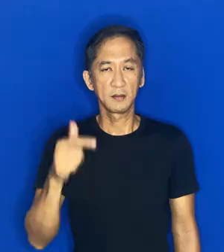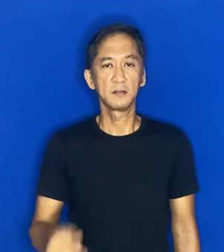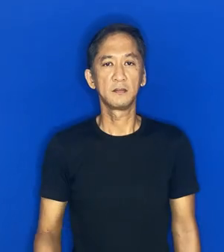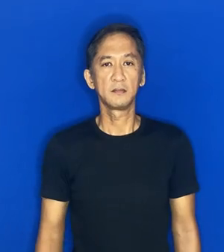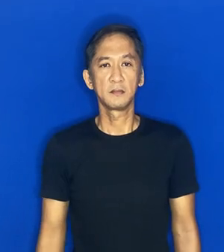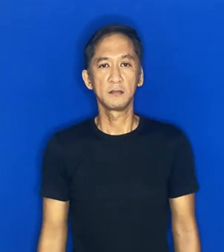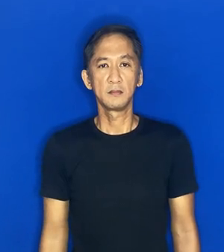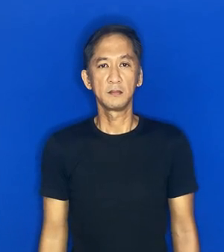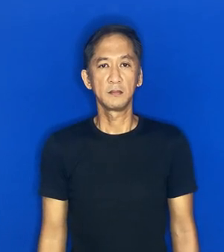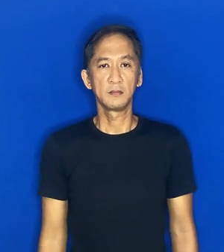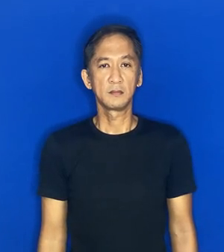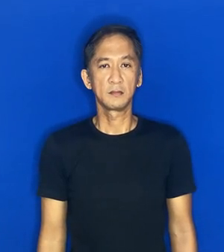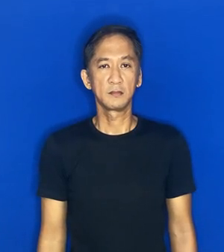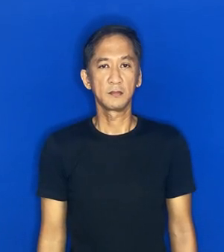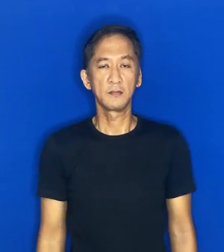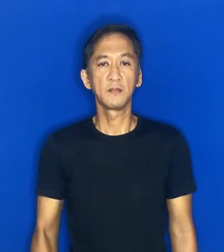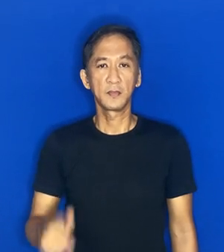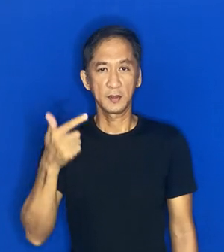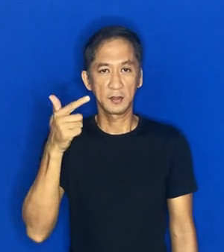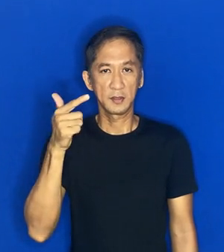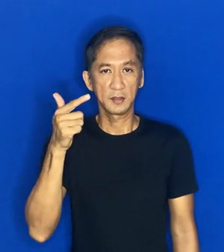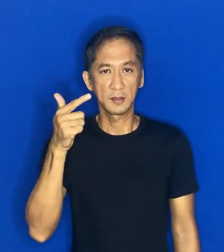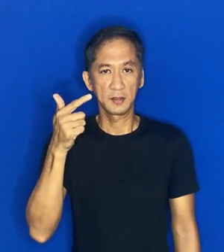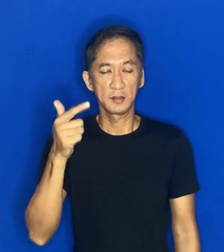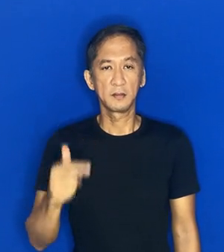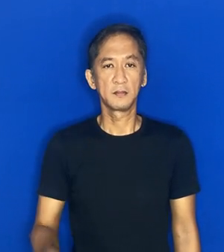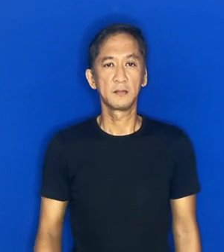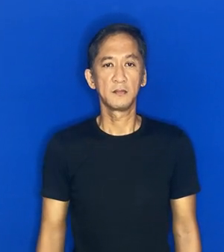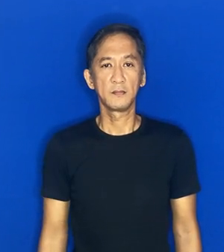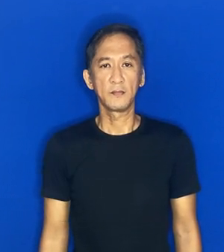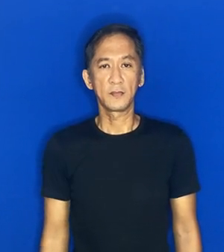green